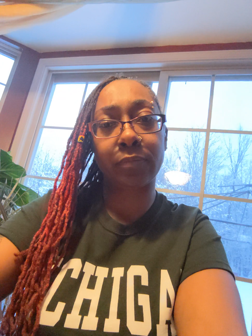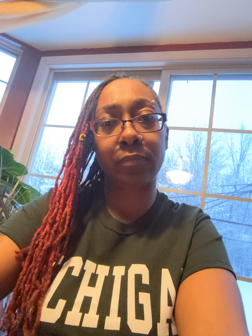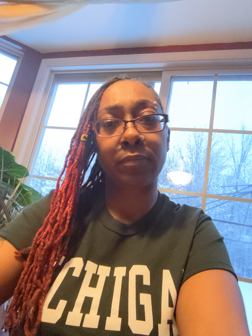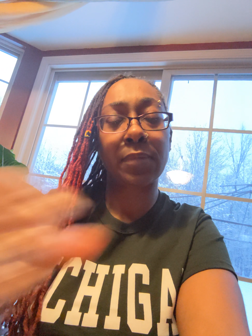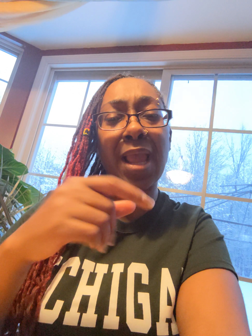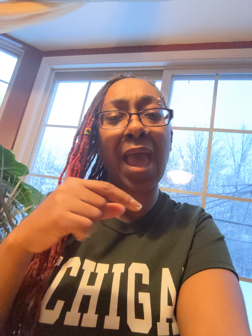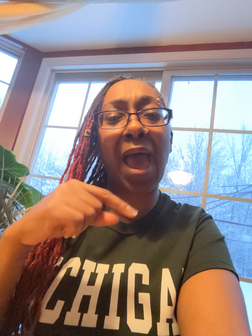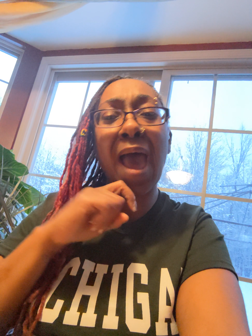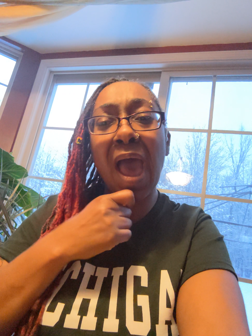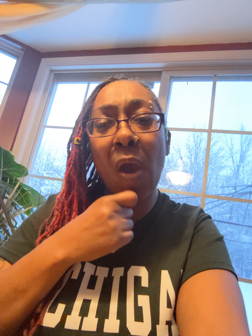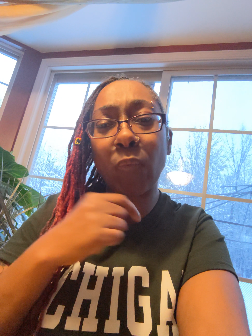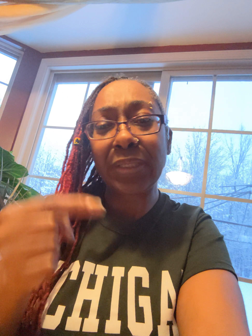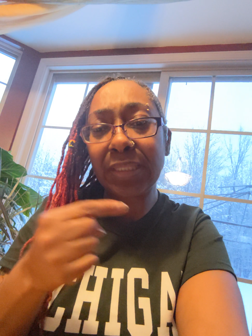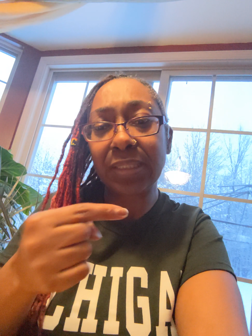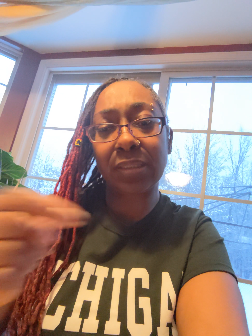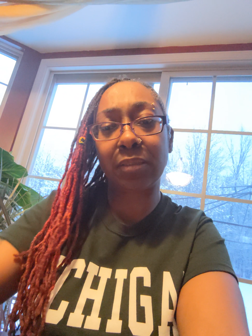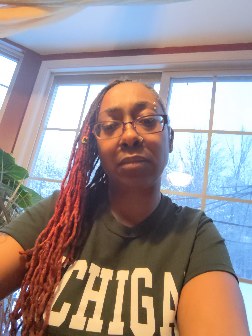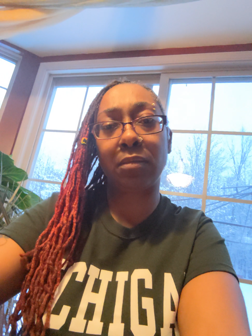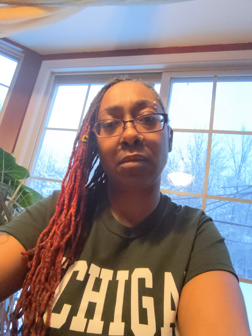owie